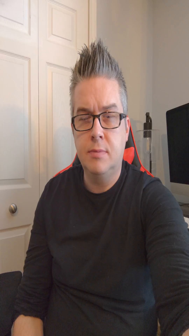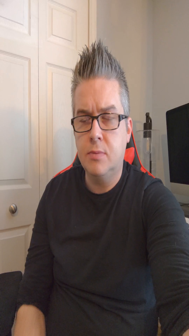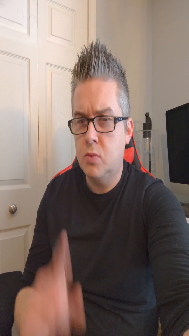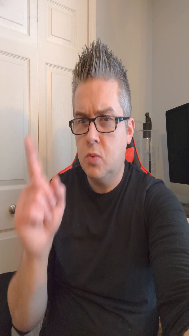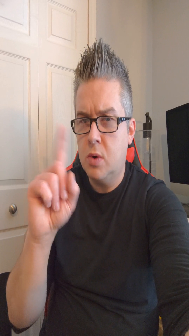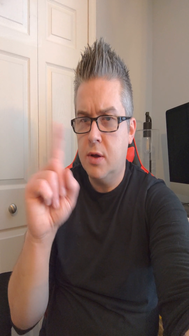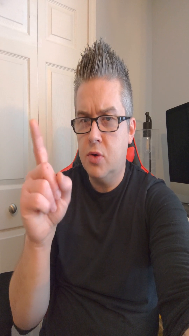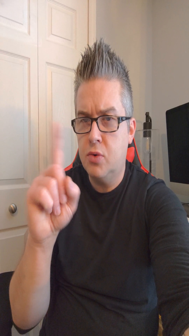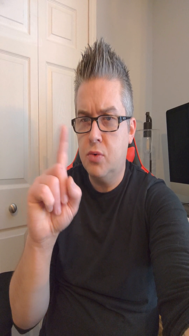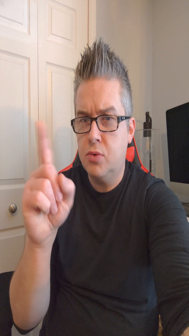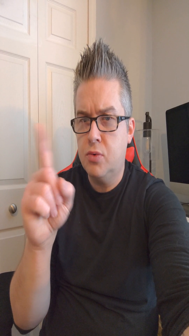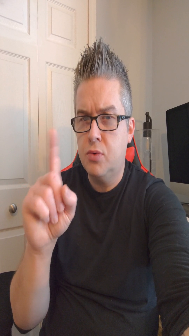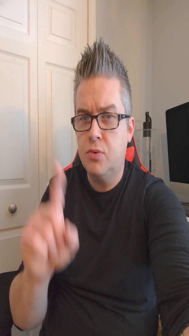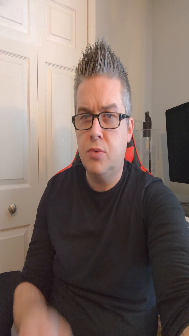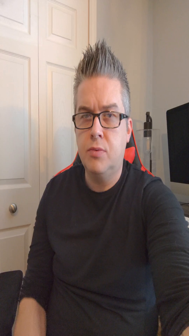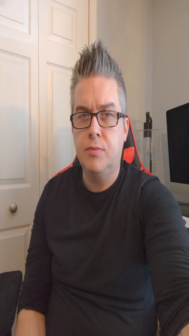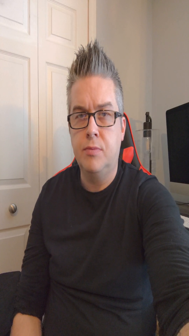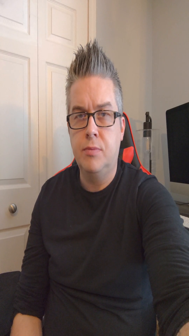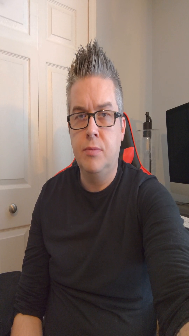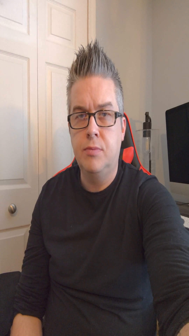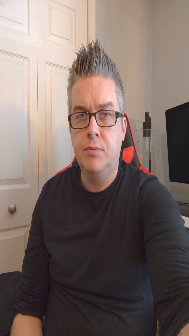where